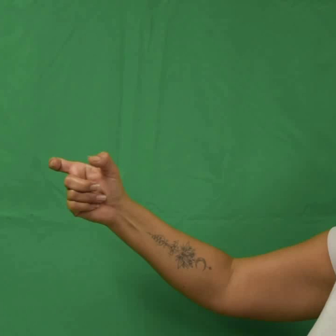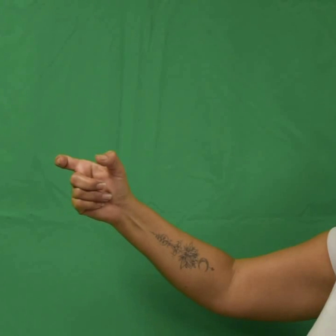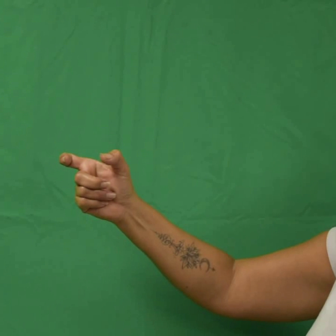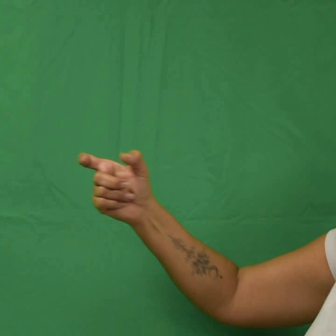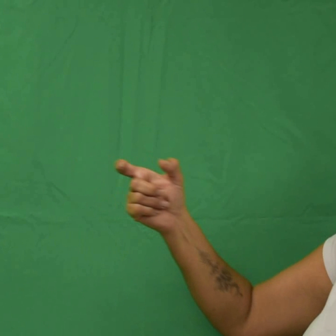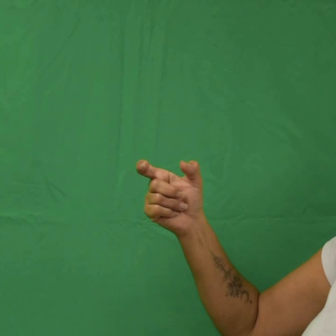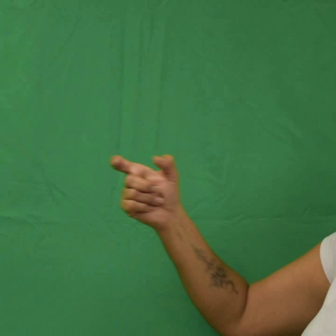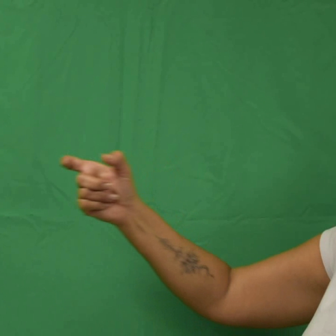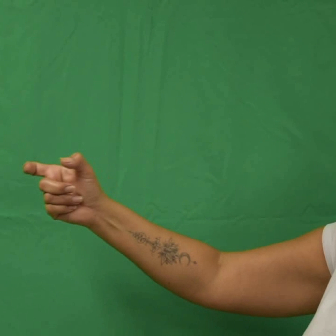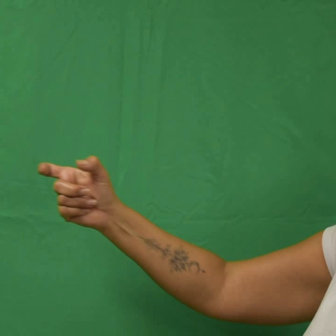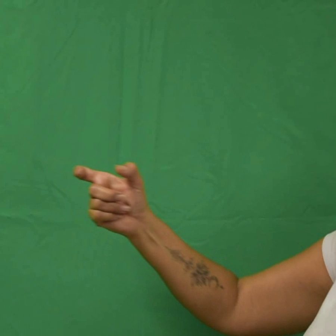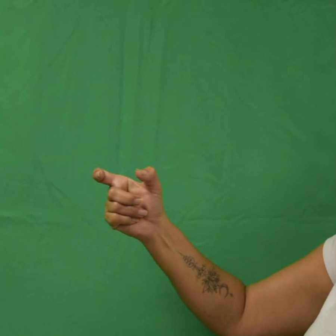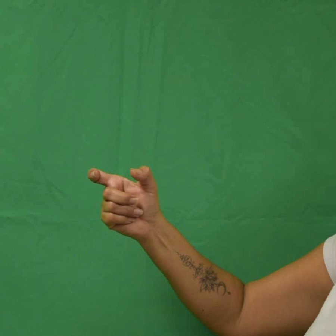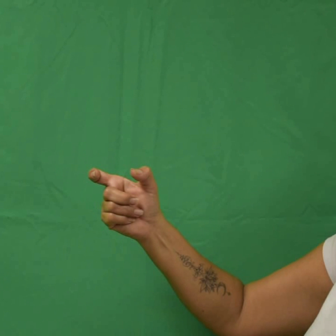X